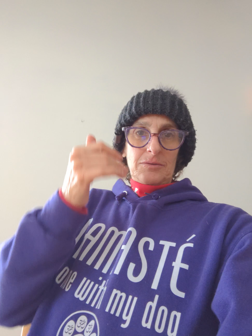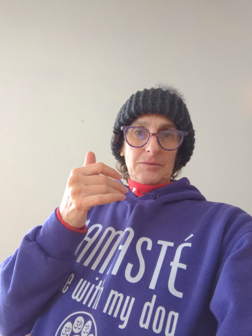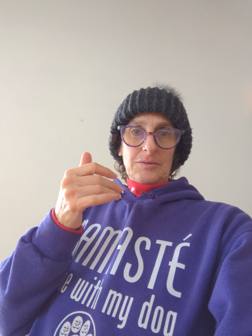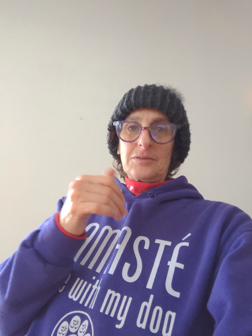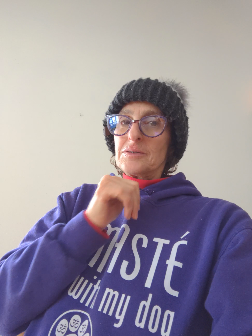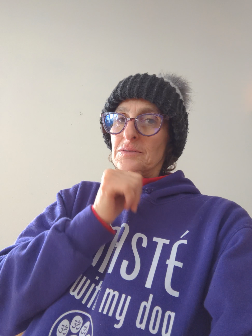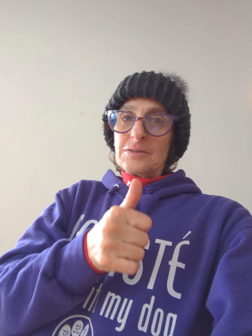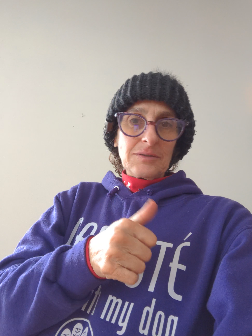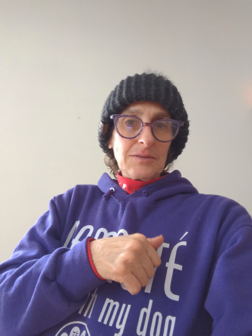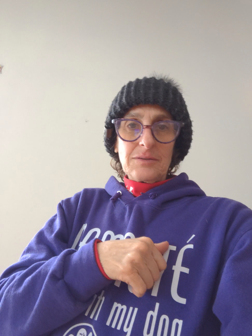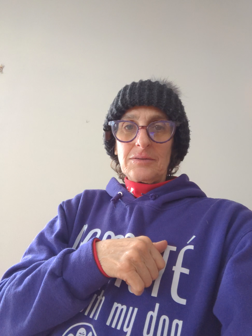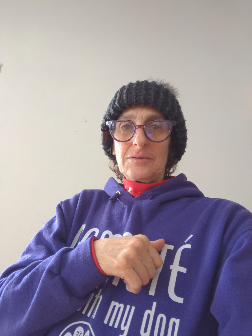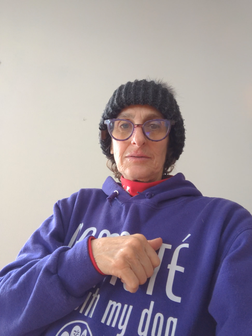not